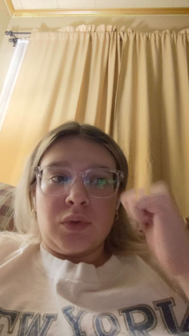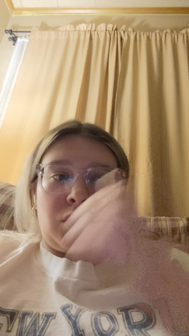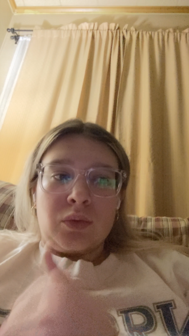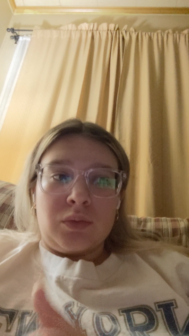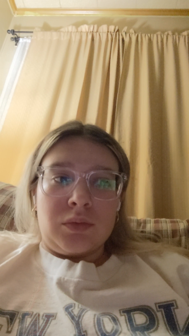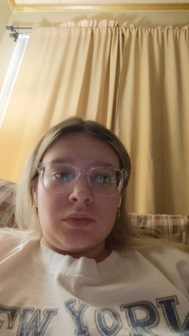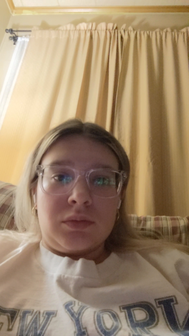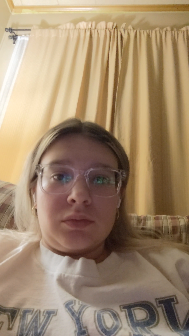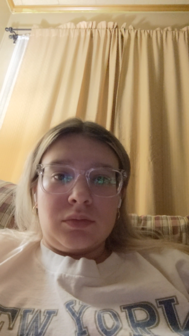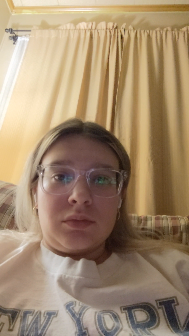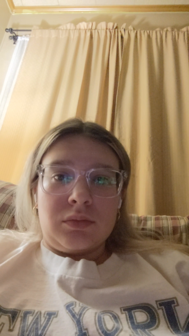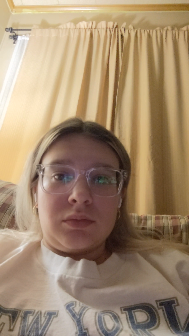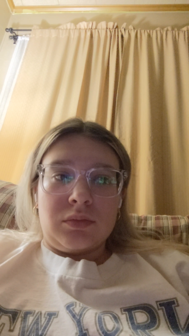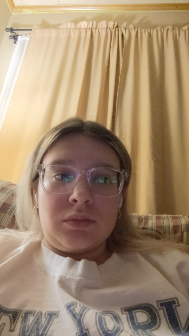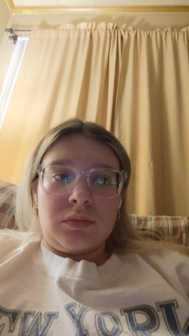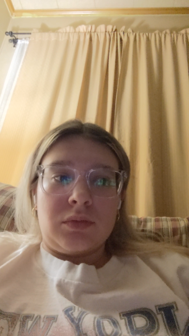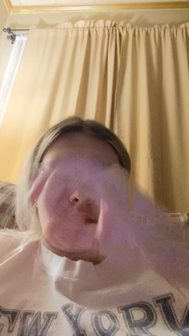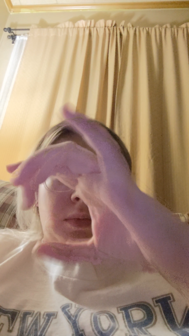pumpkin